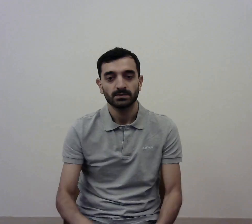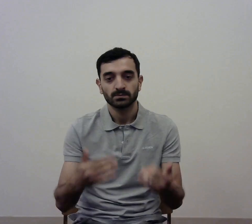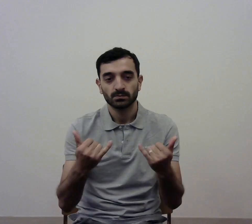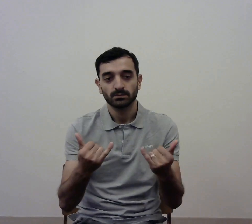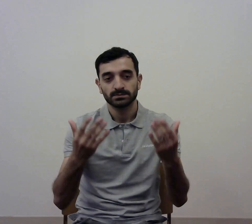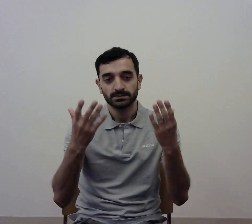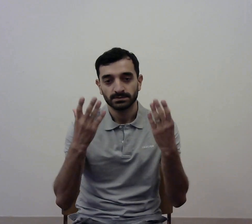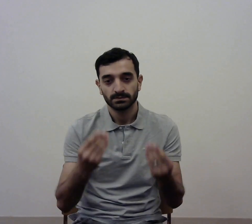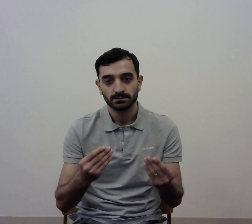bu gün